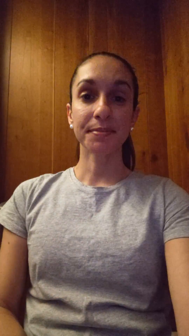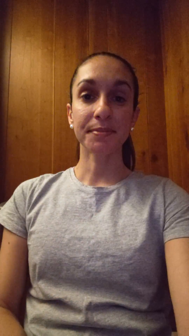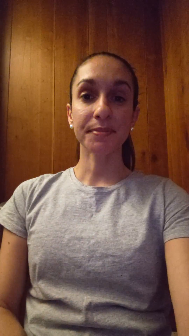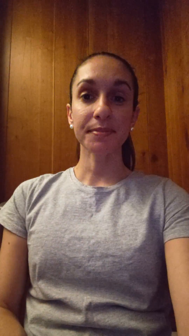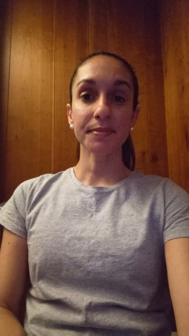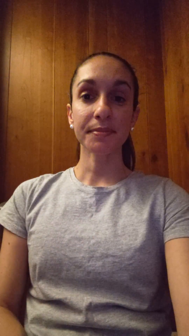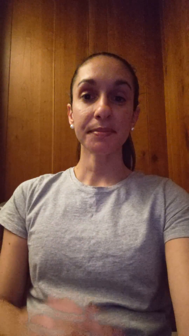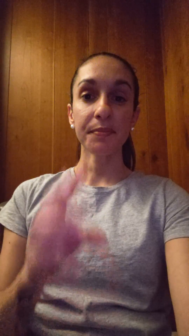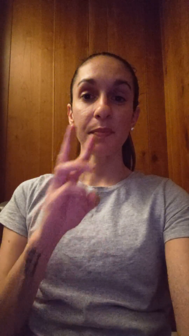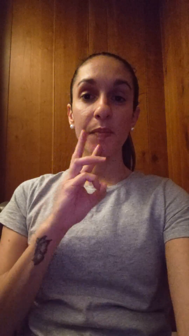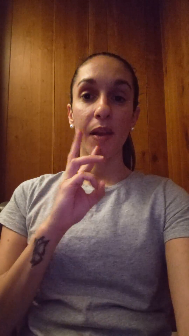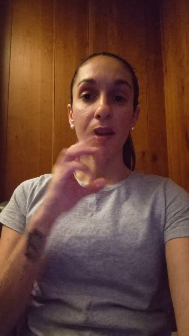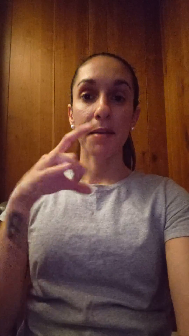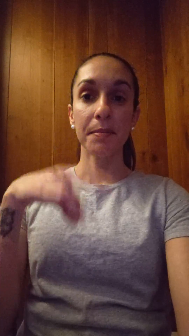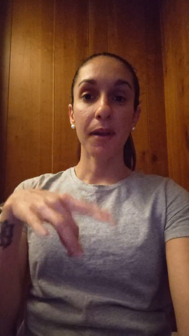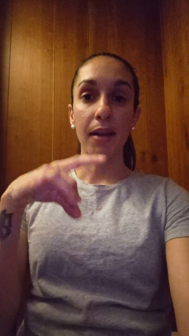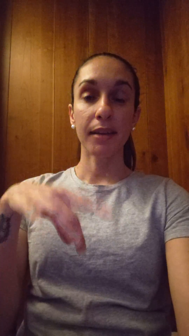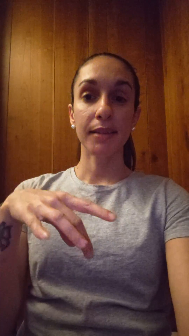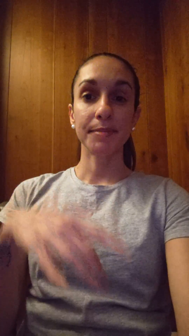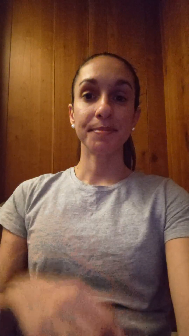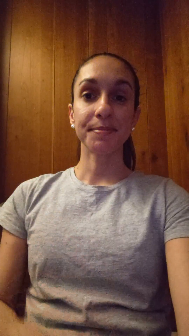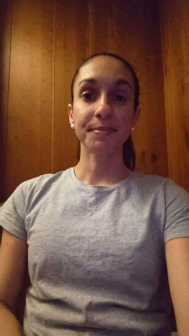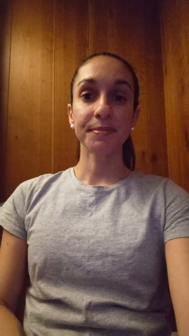melon